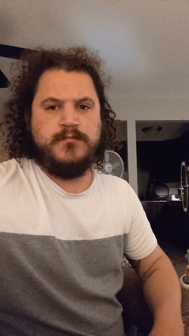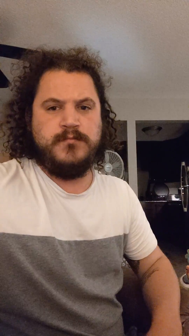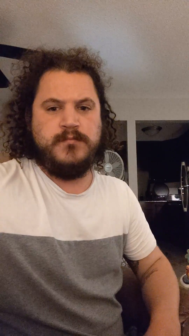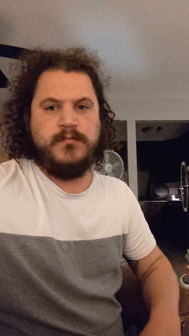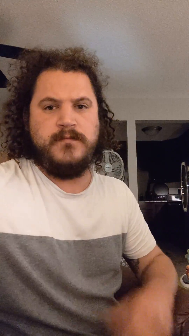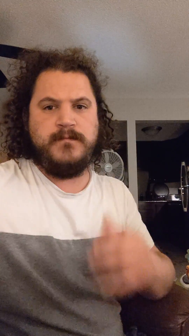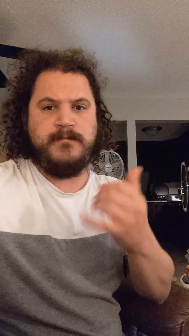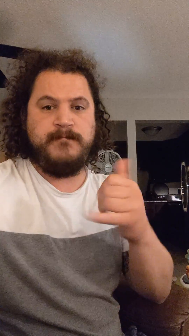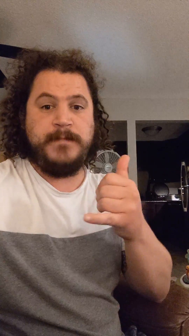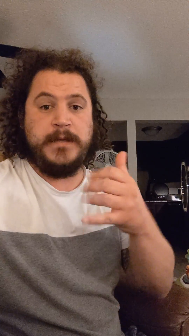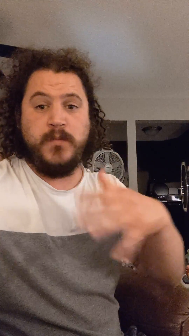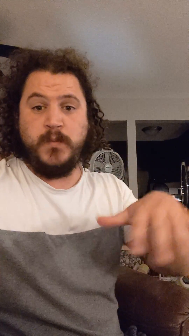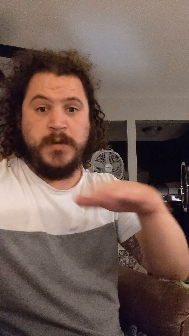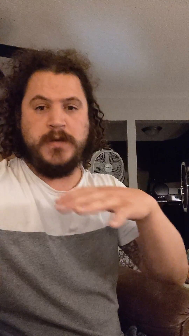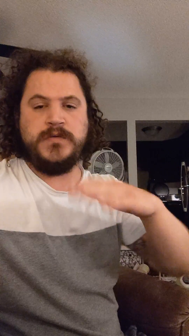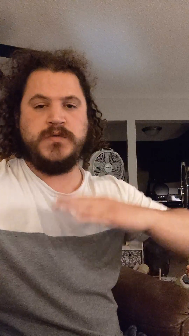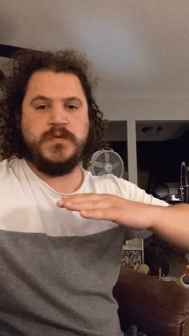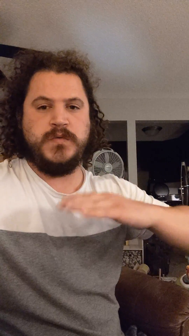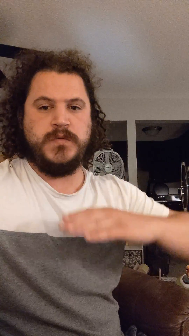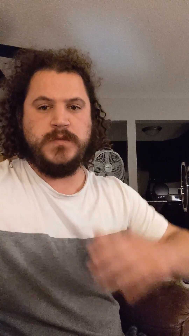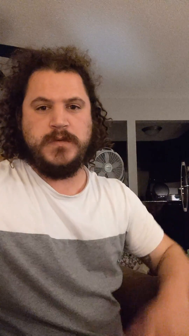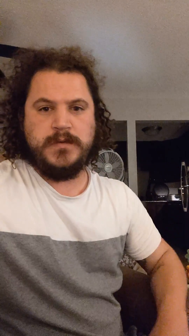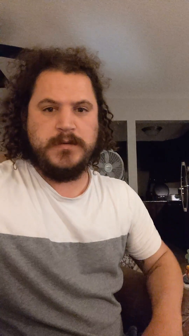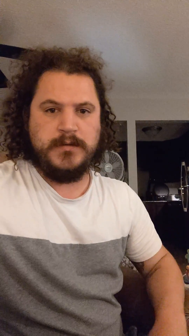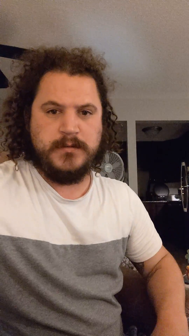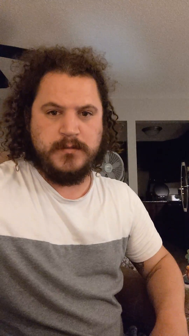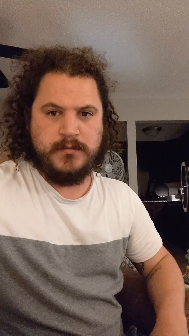playground